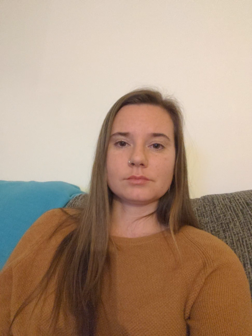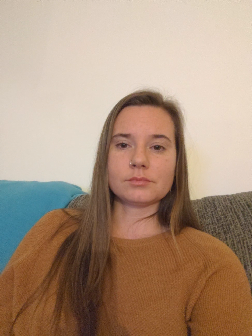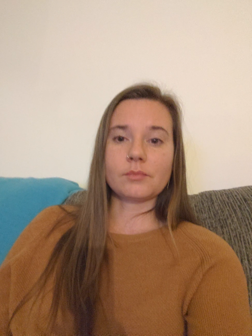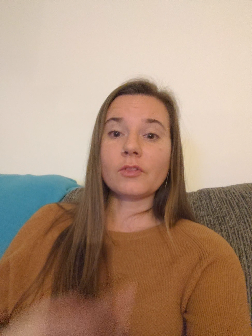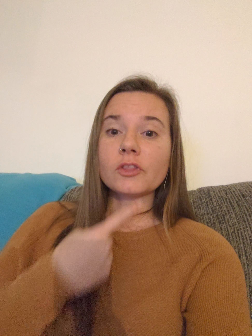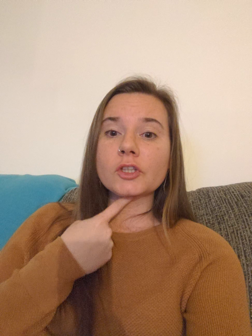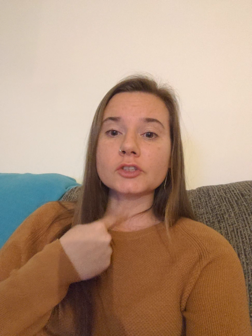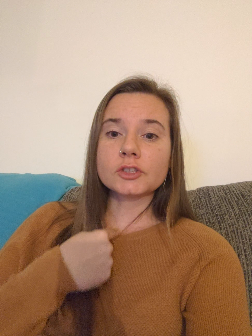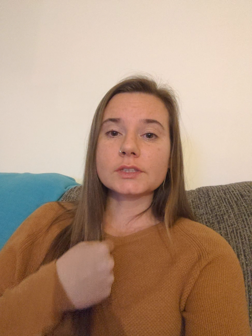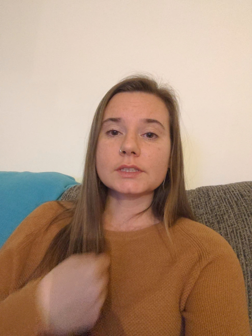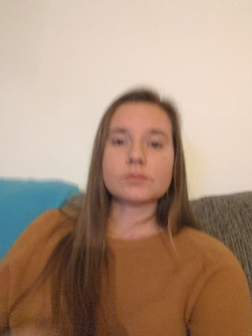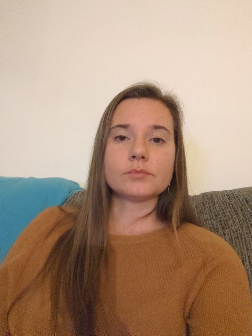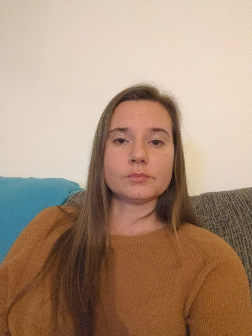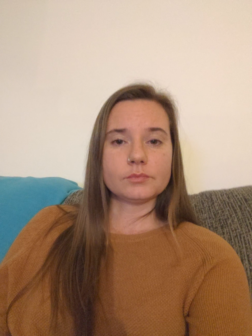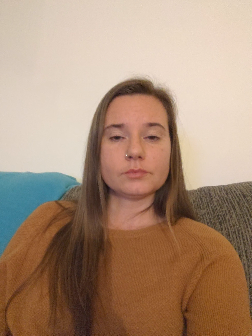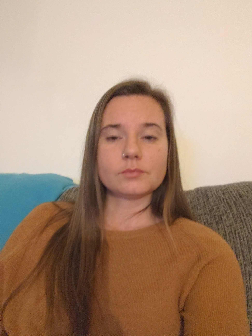thirsty